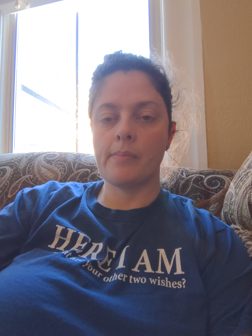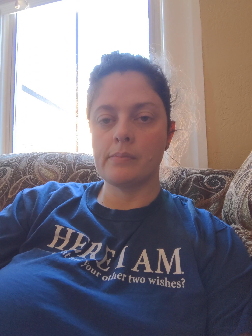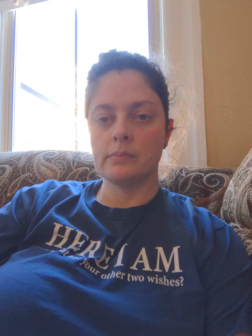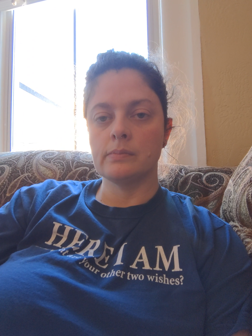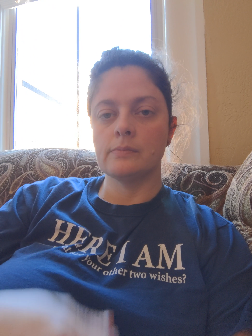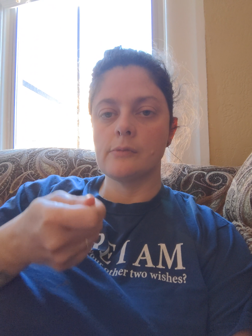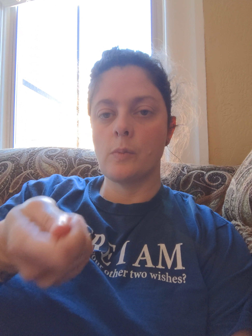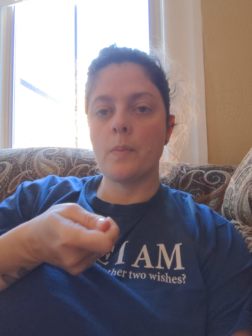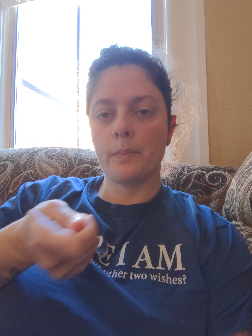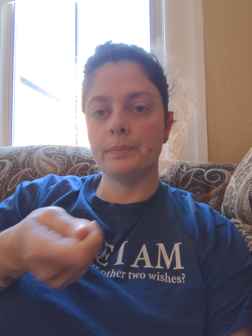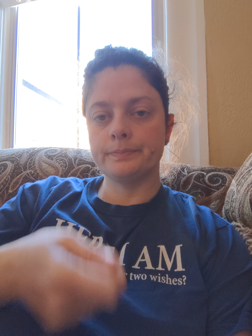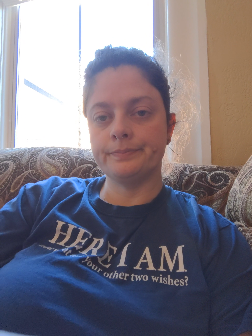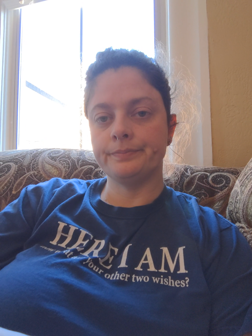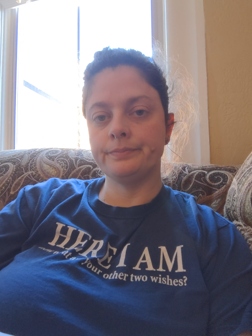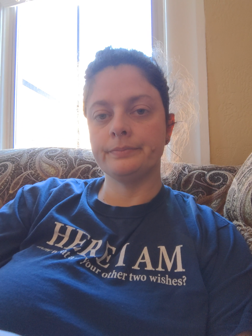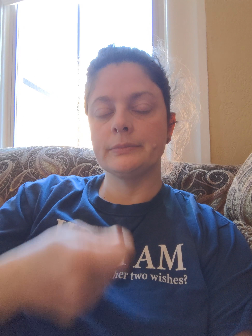vacuum